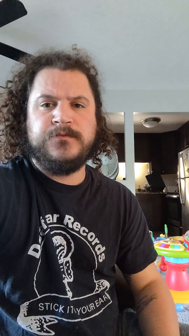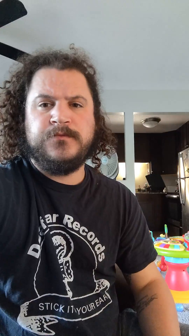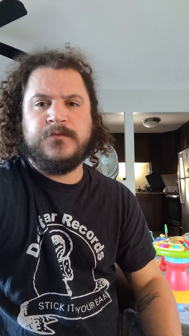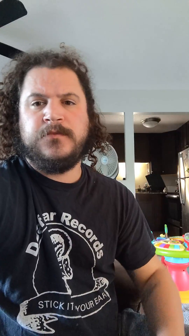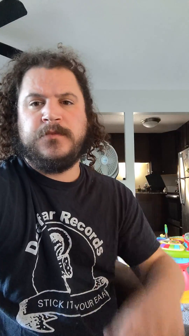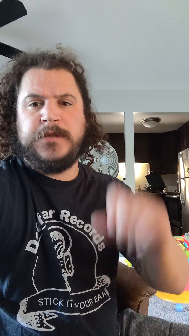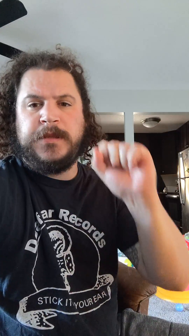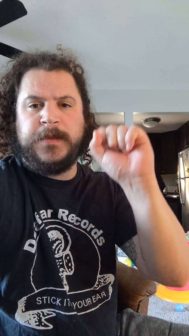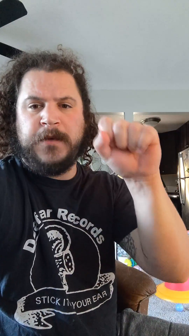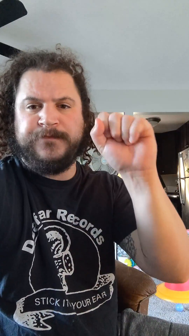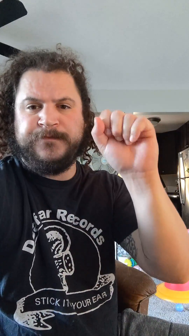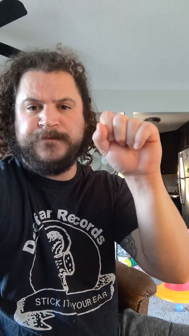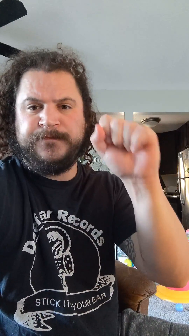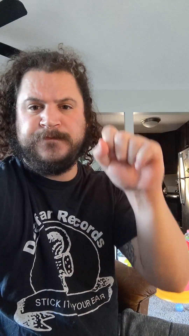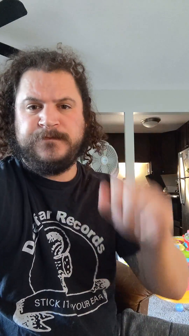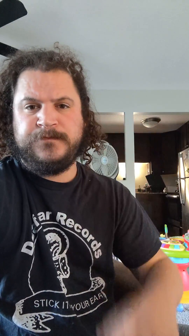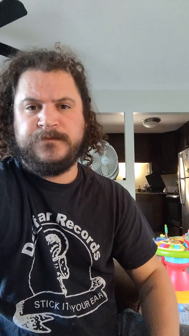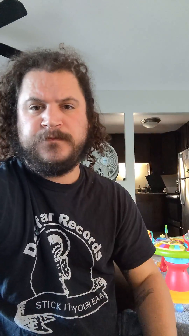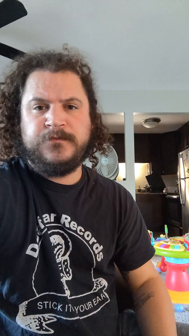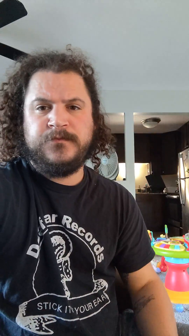knock